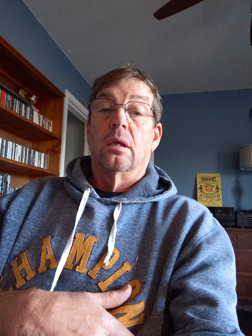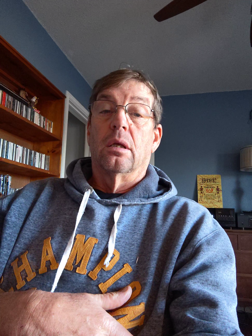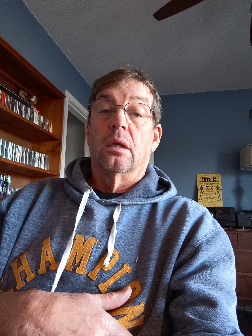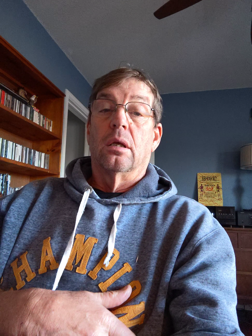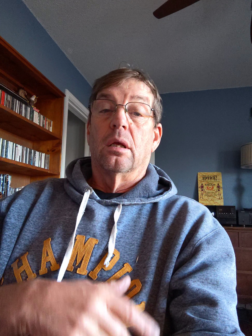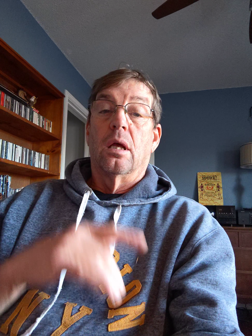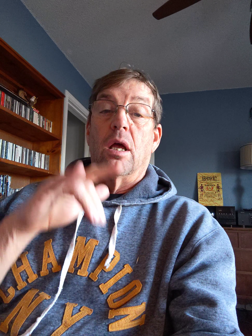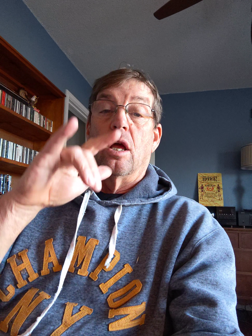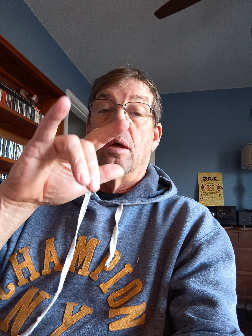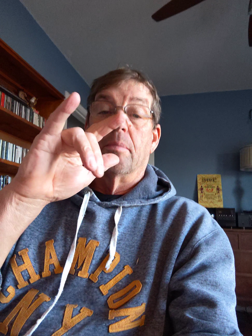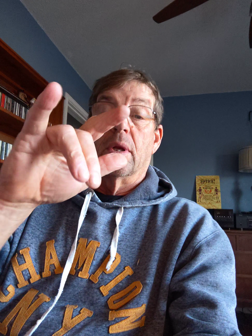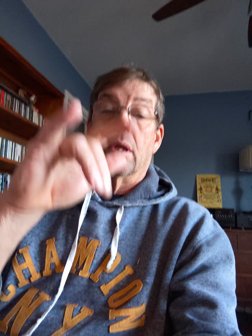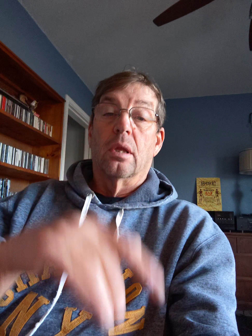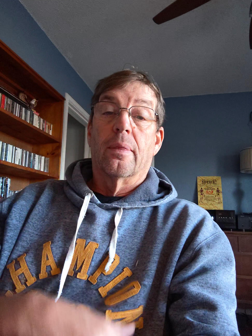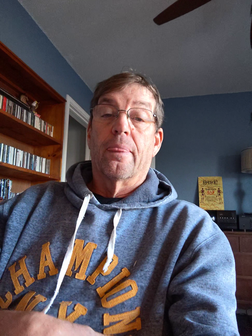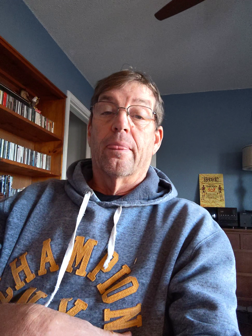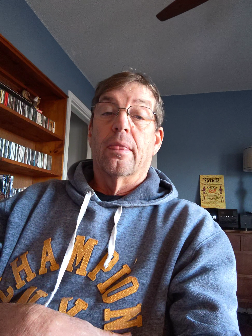airplane